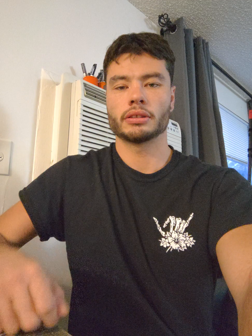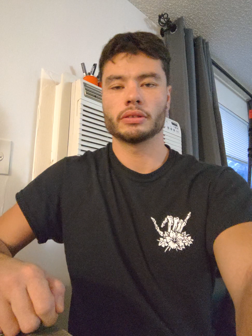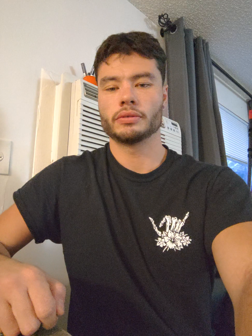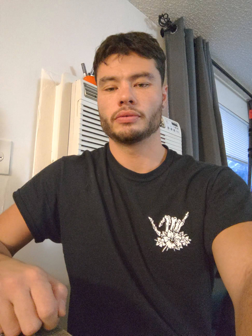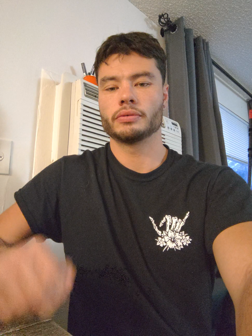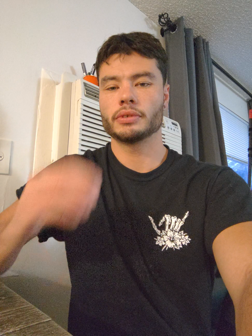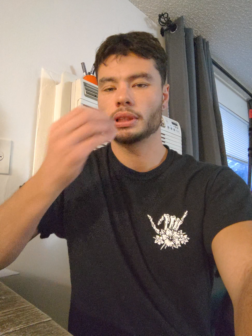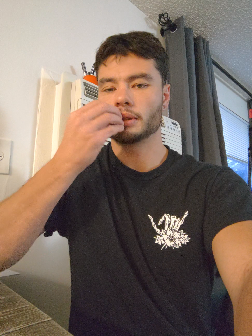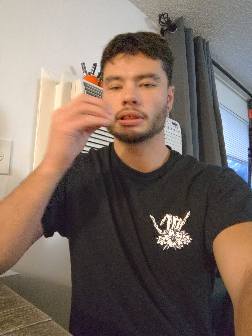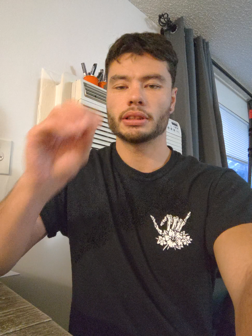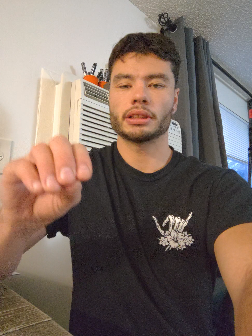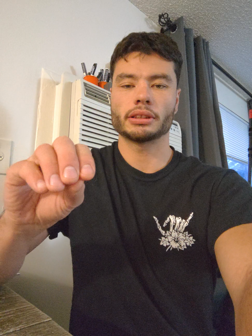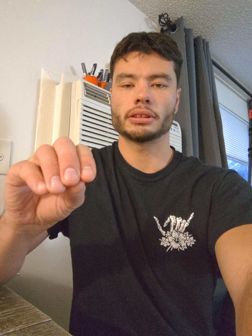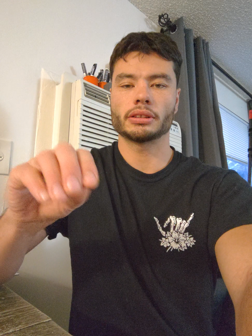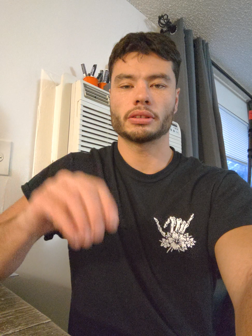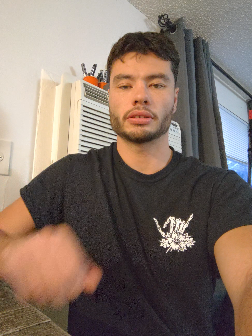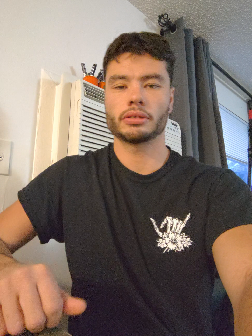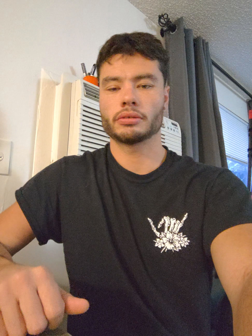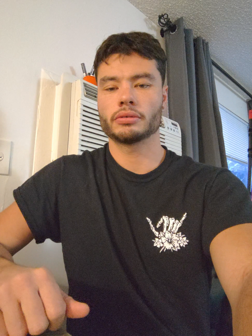kiss